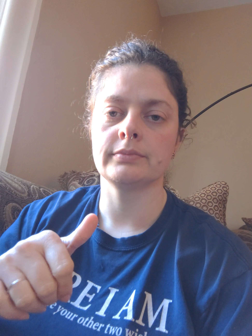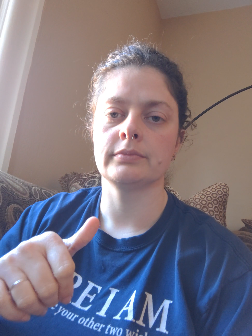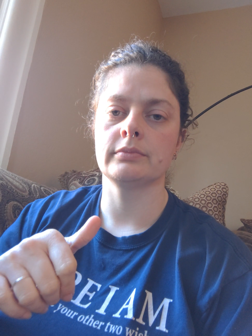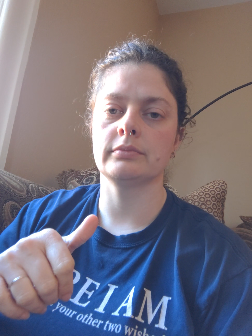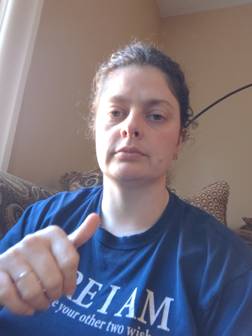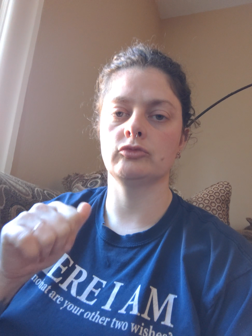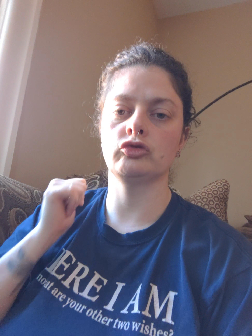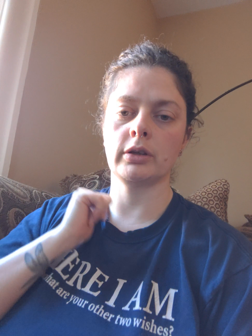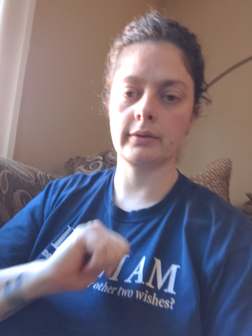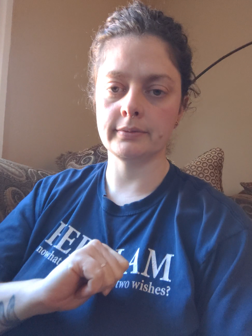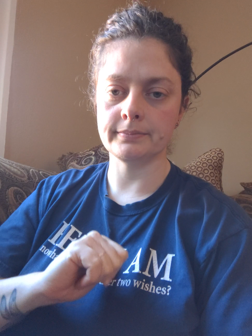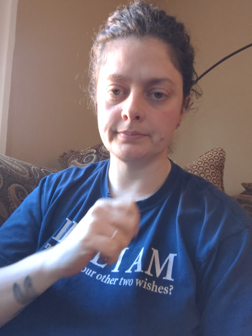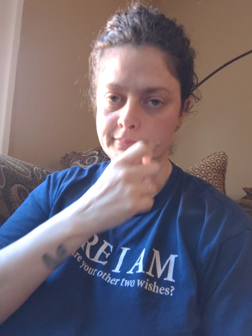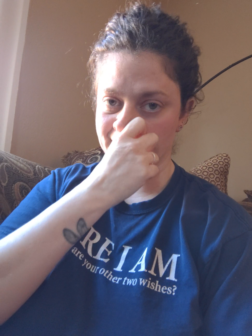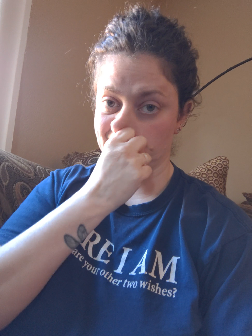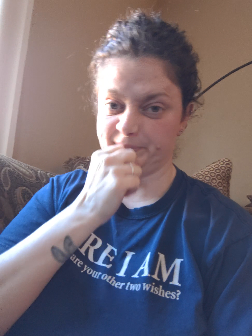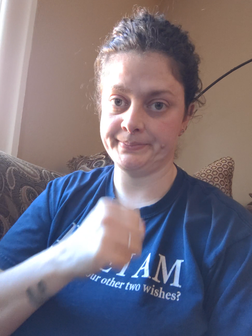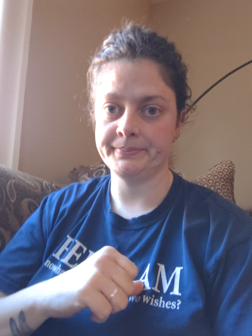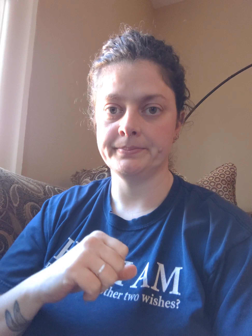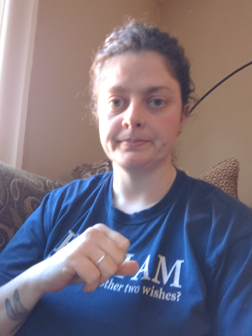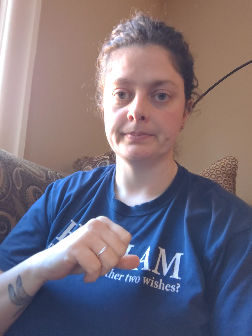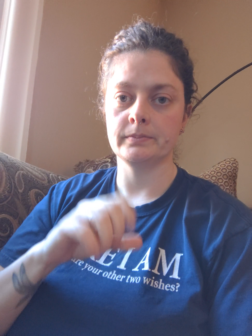jacket